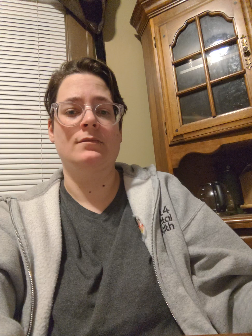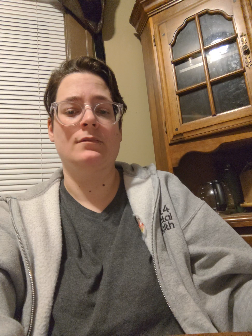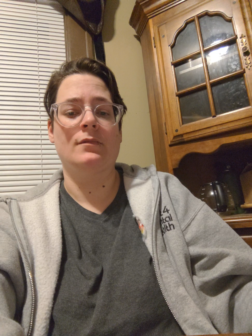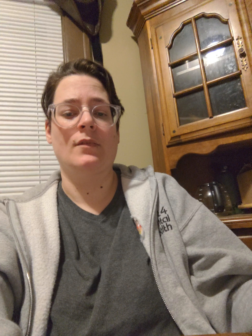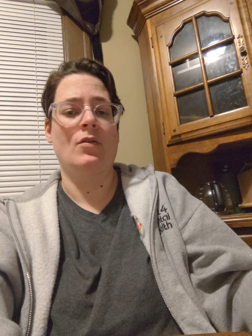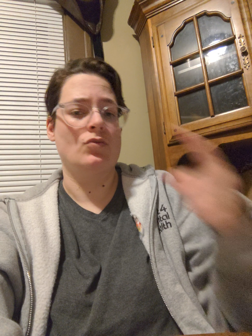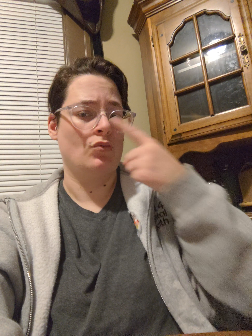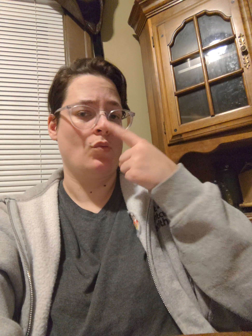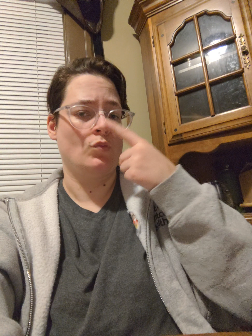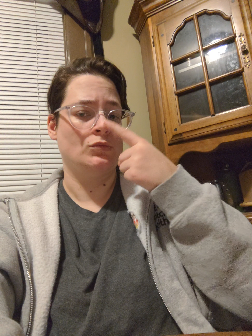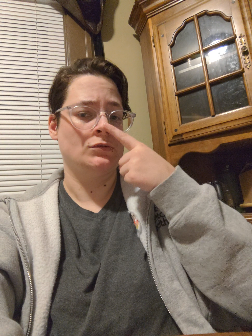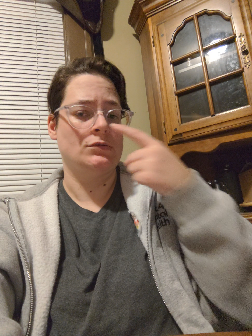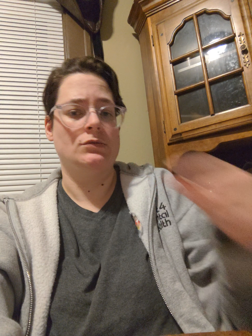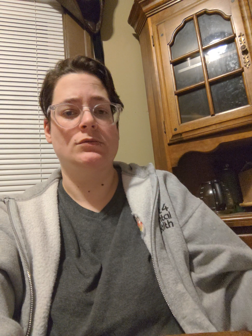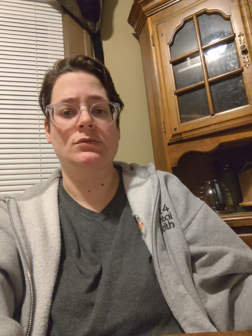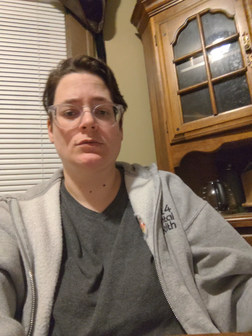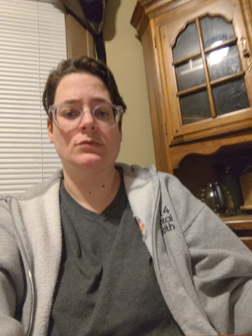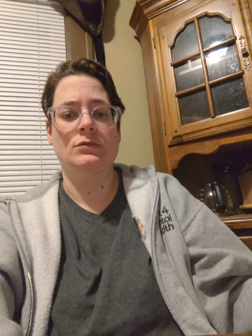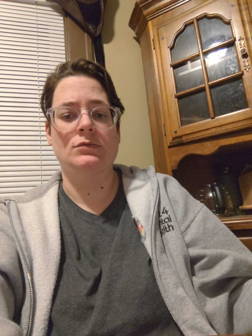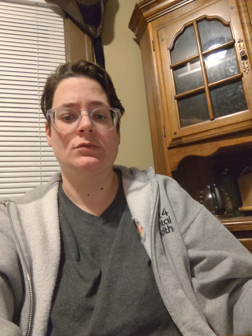nose